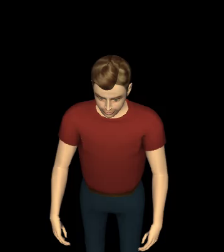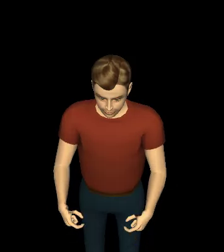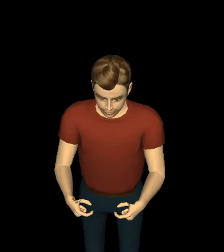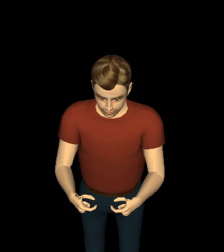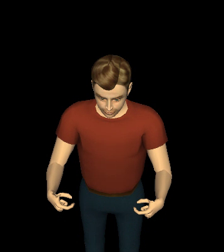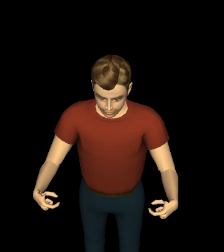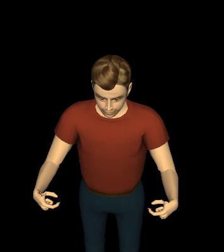واسع